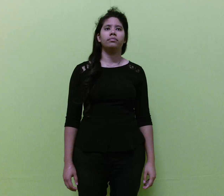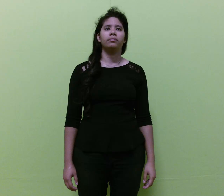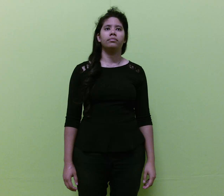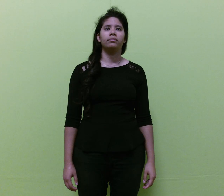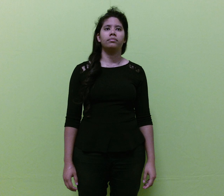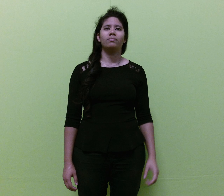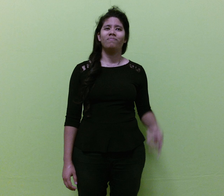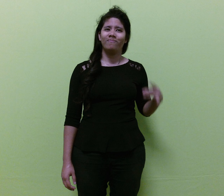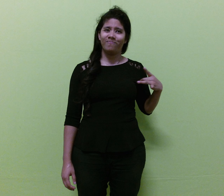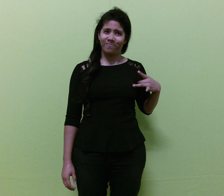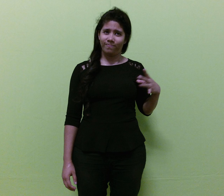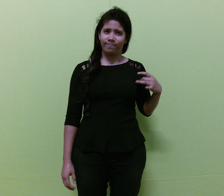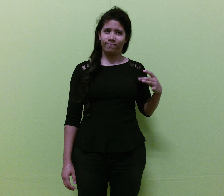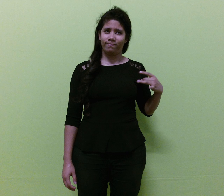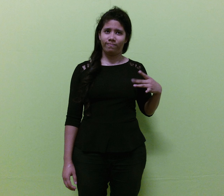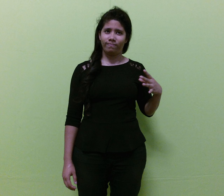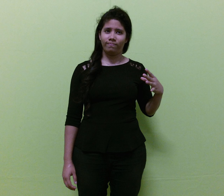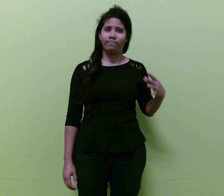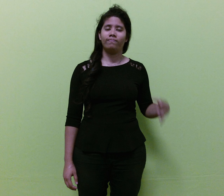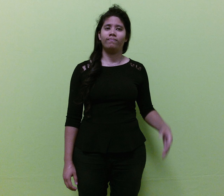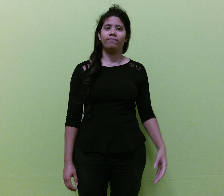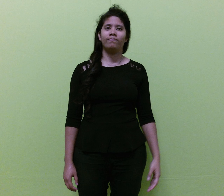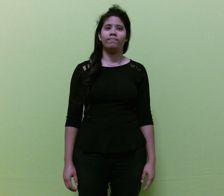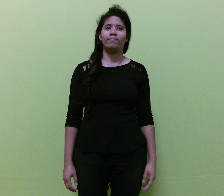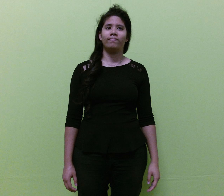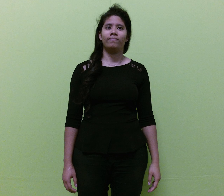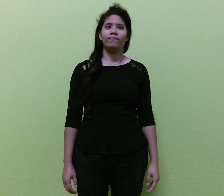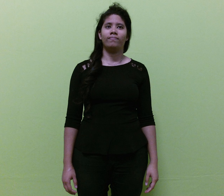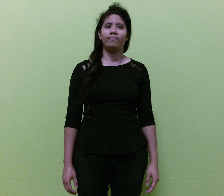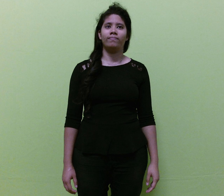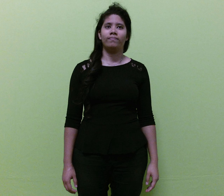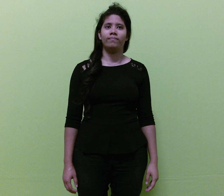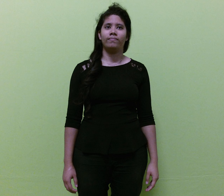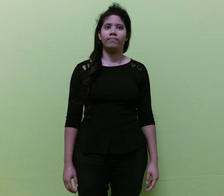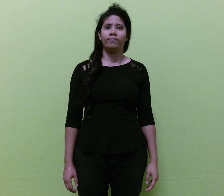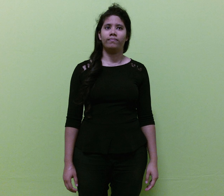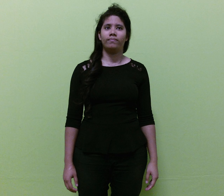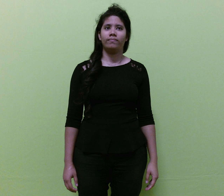medo